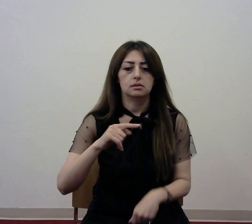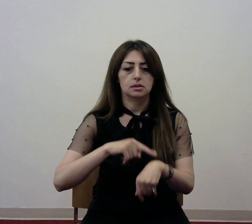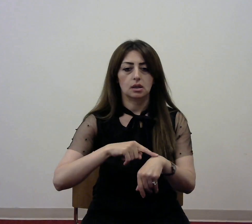saat